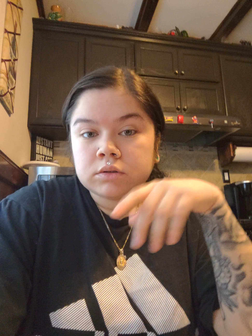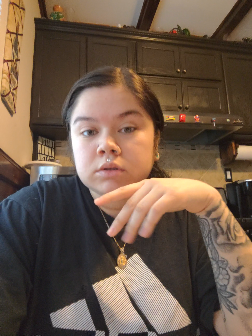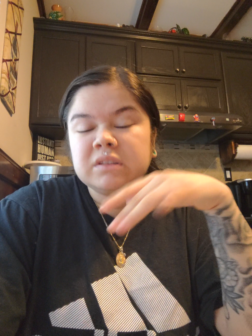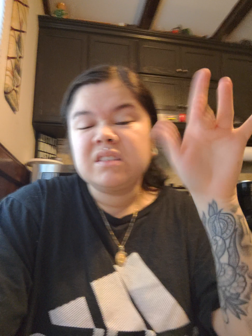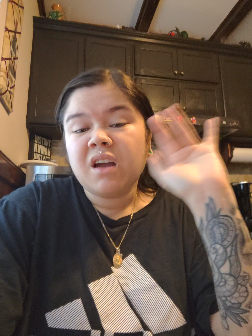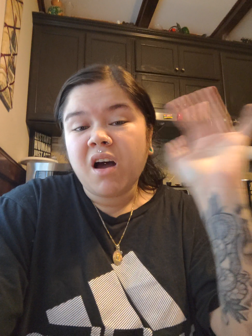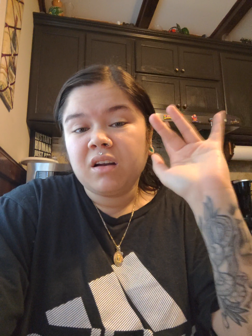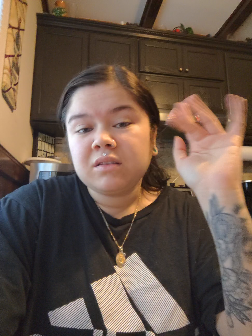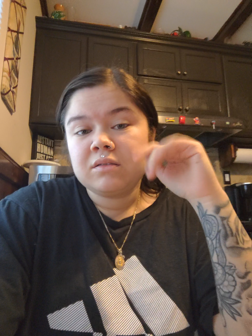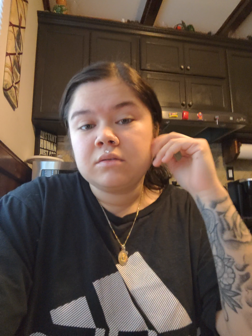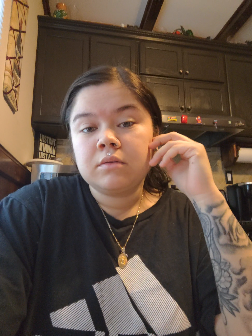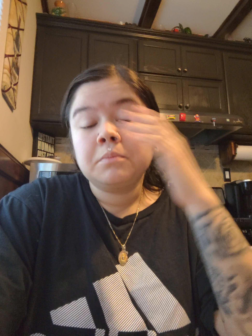yucky